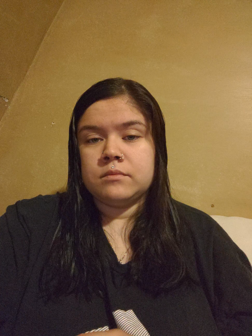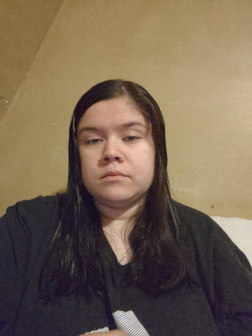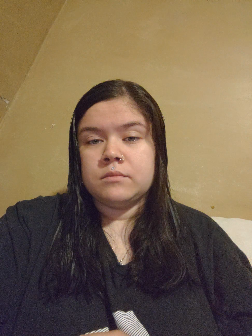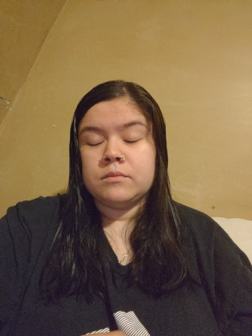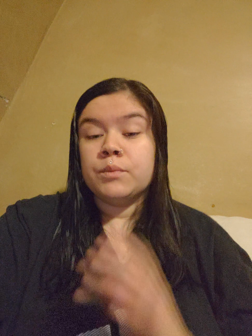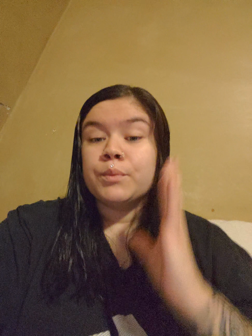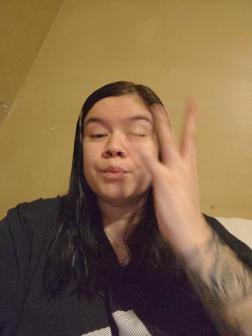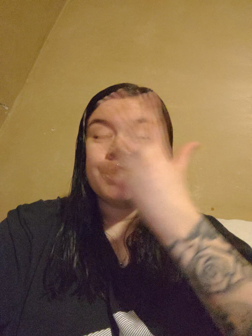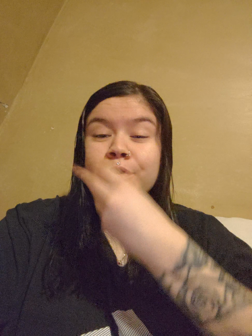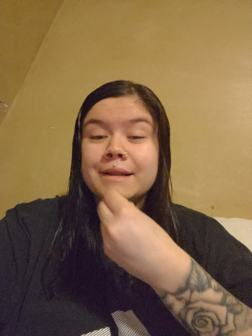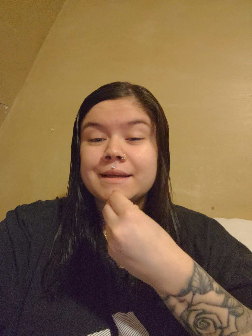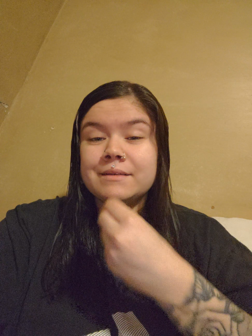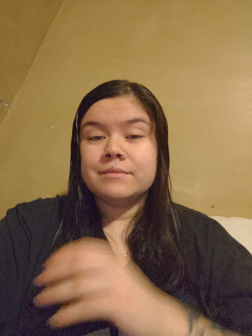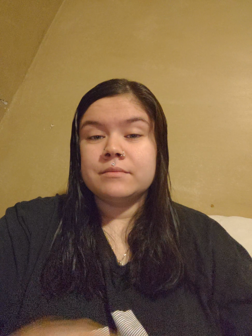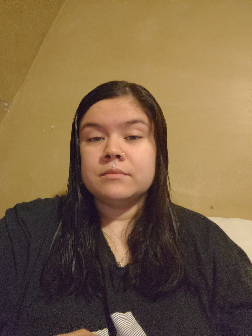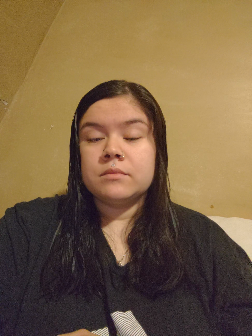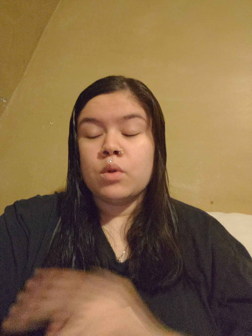pretty